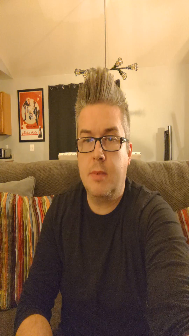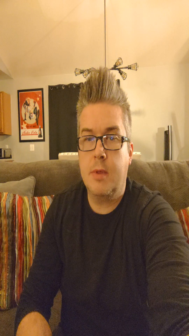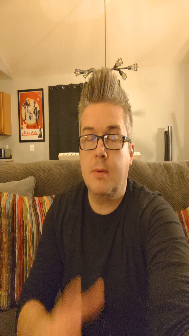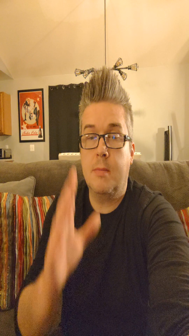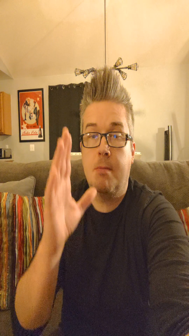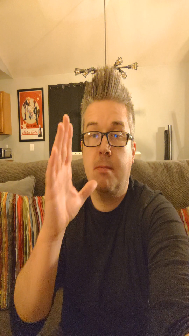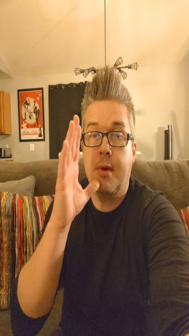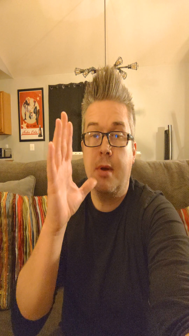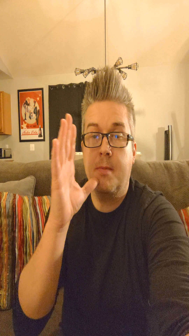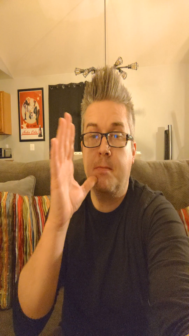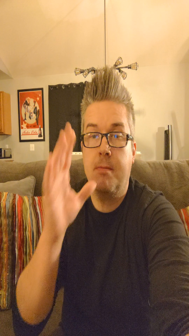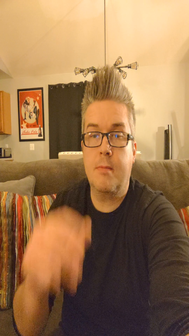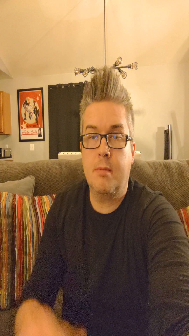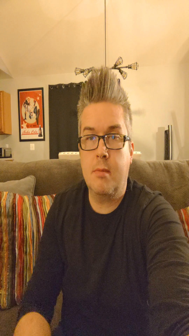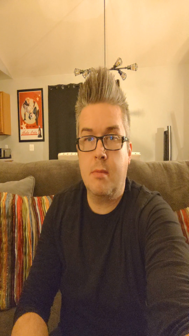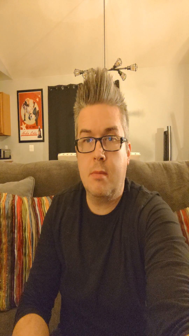mom